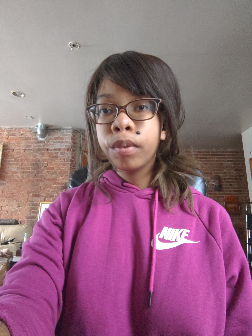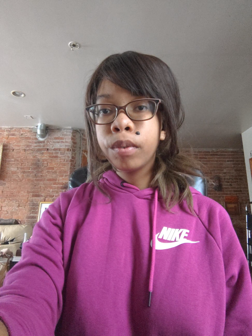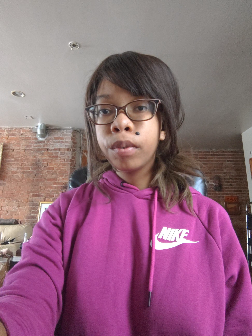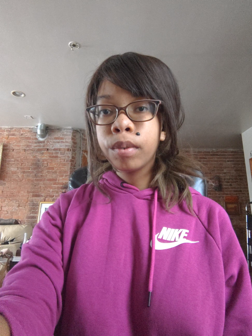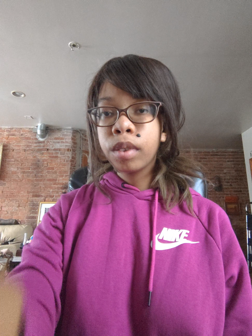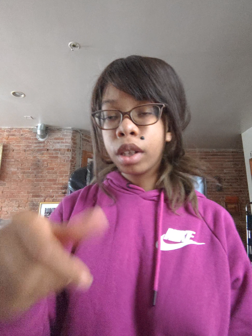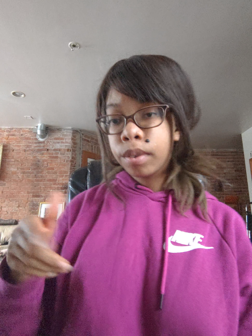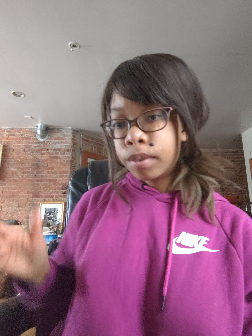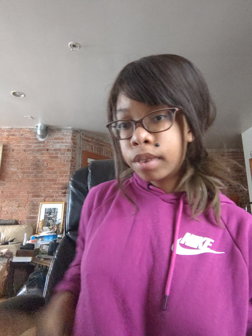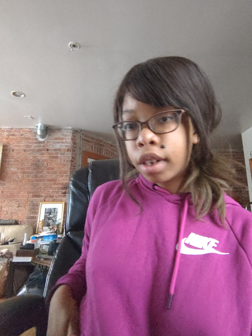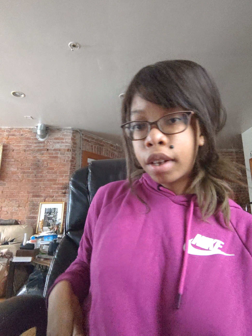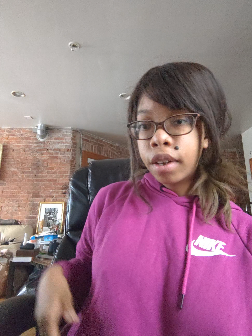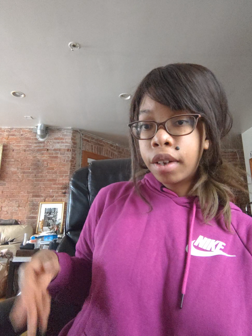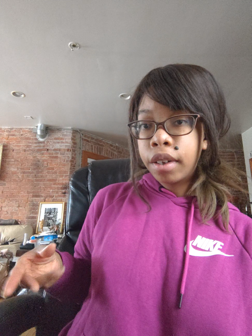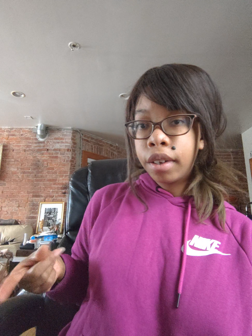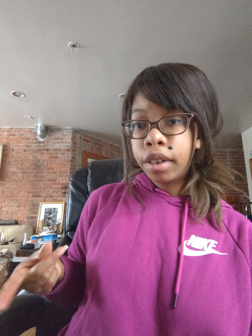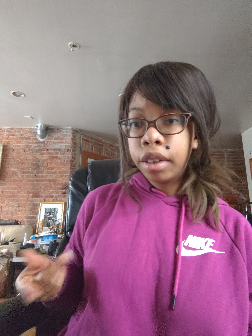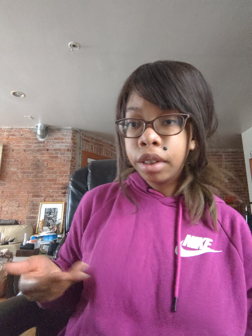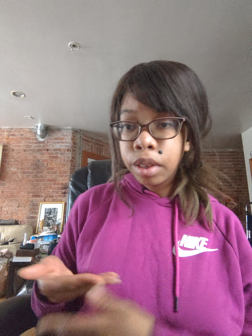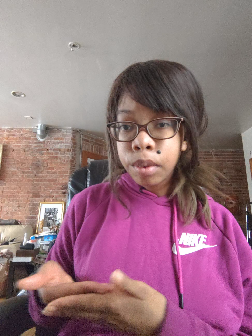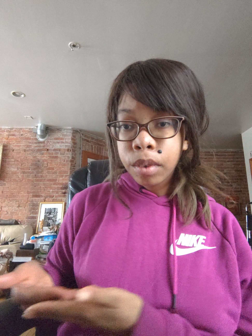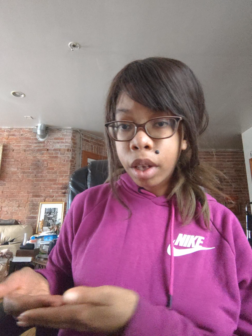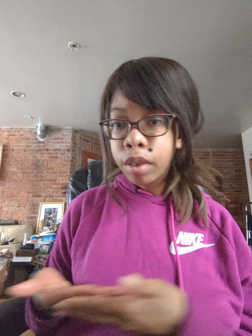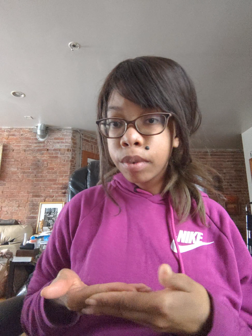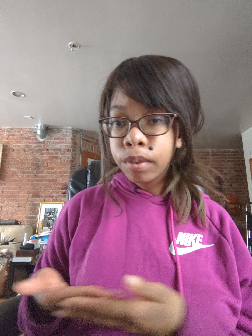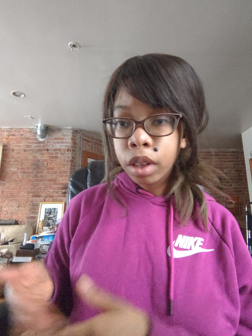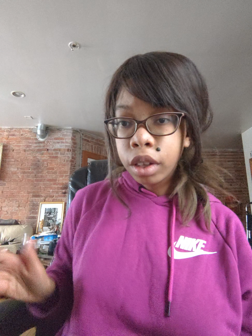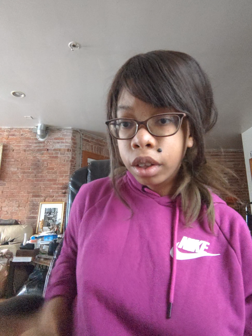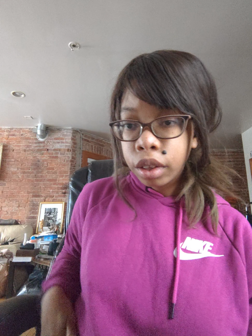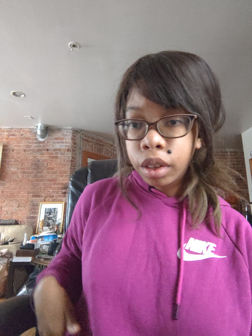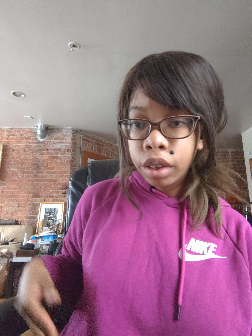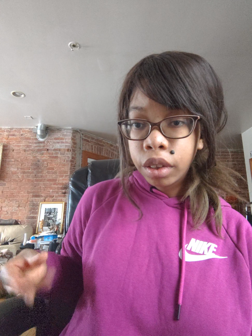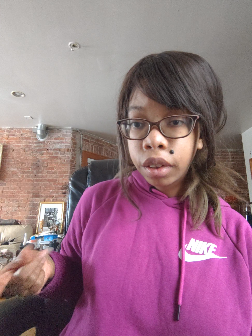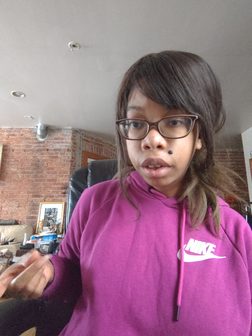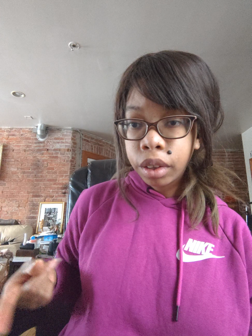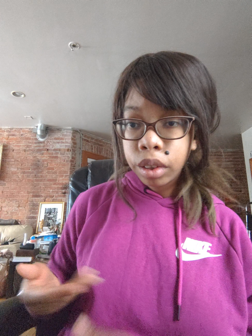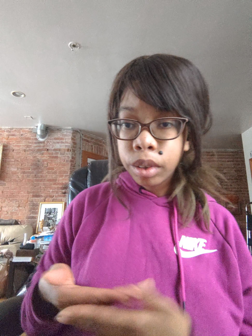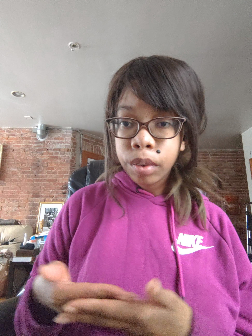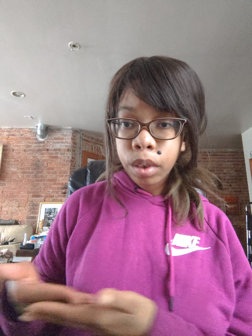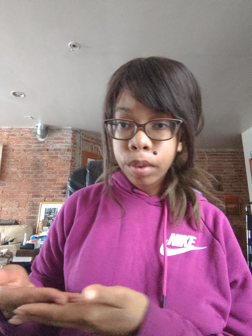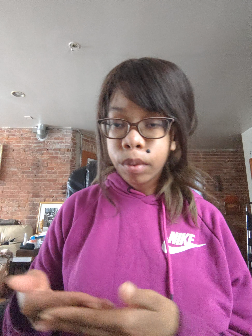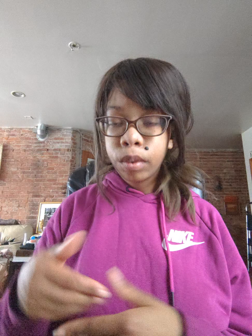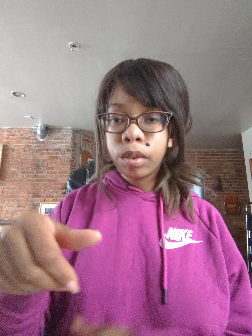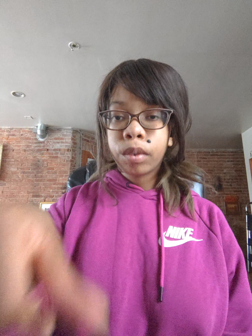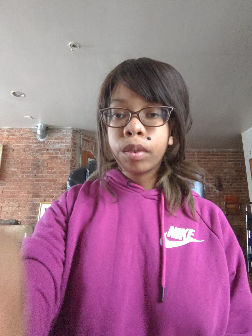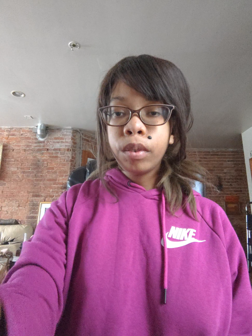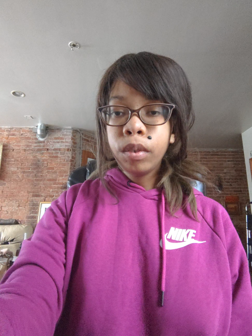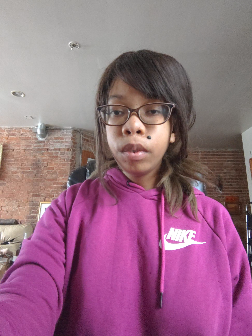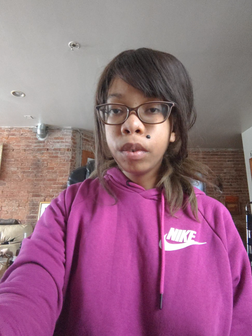puppy